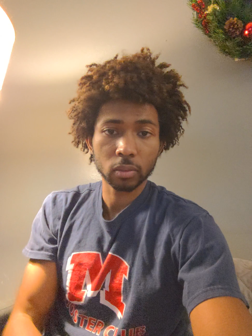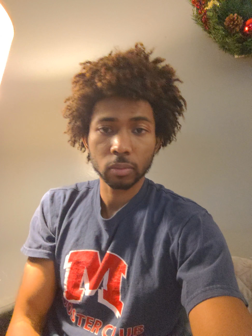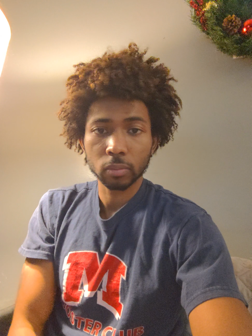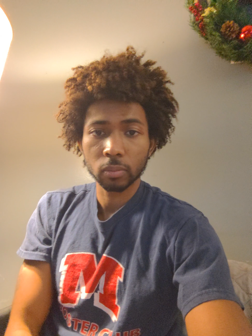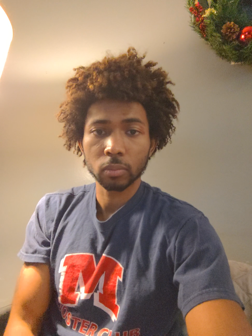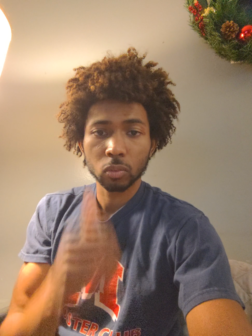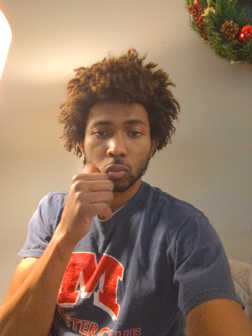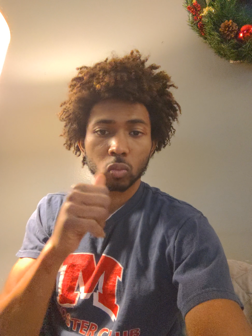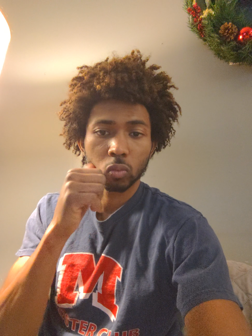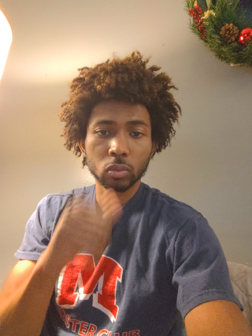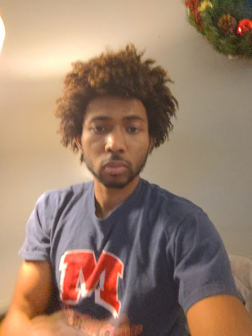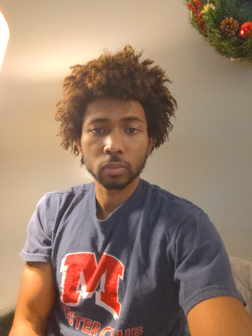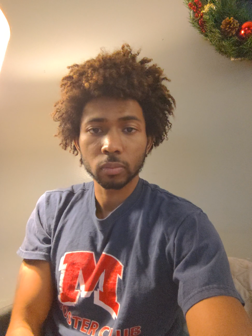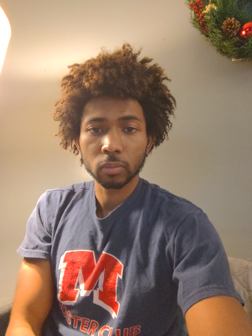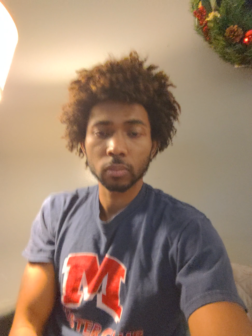girl